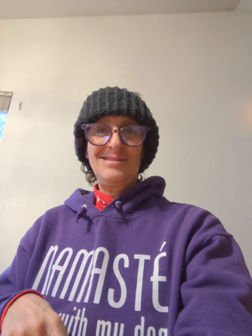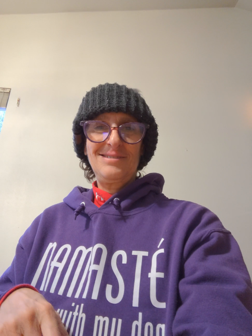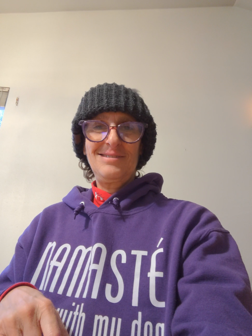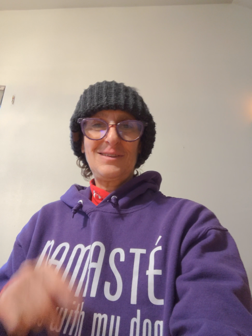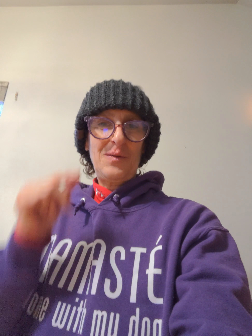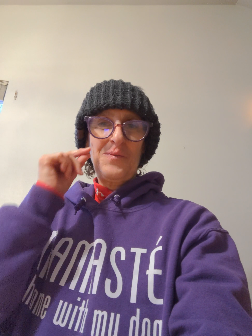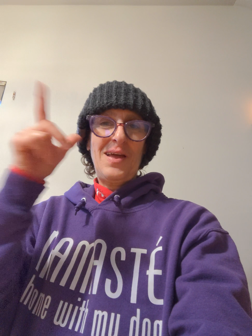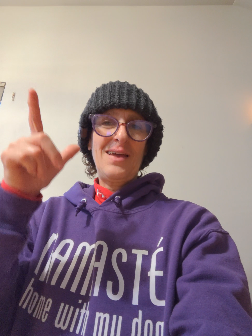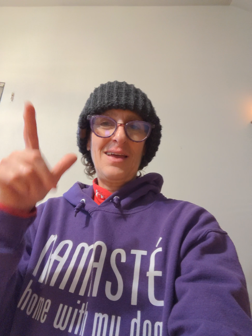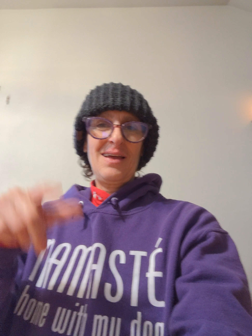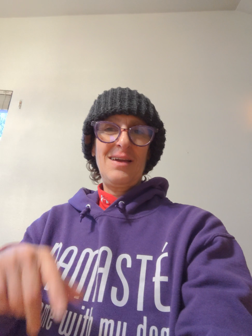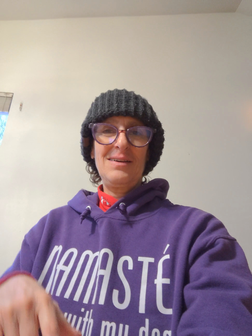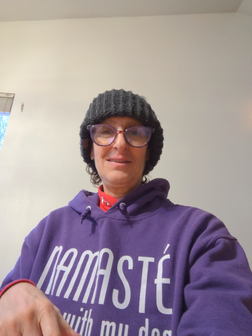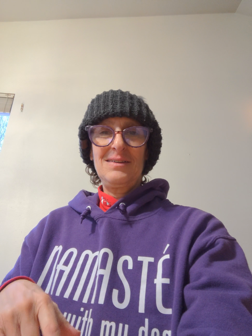wake